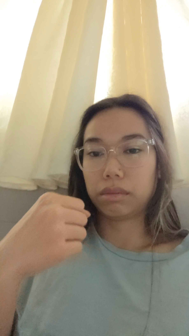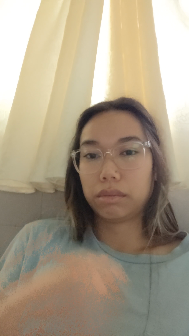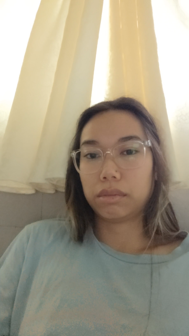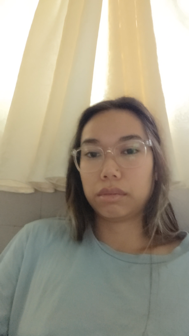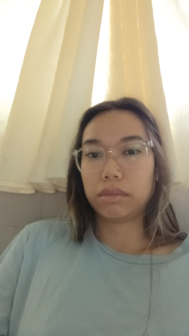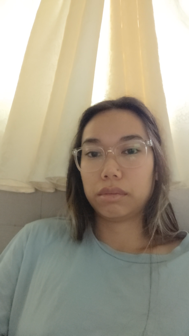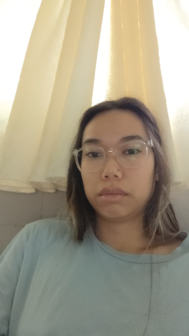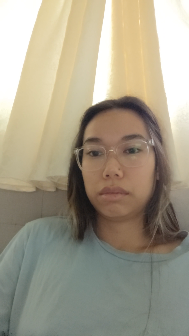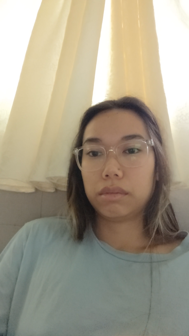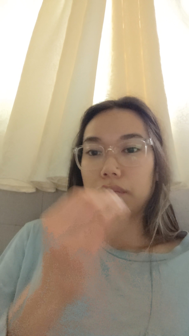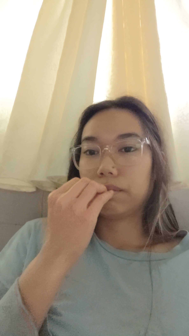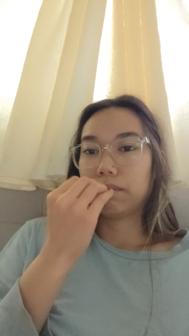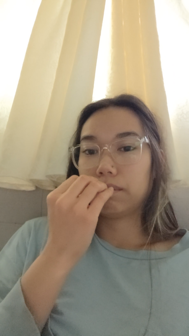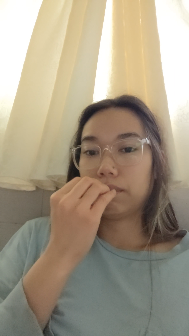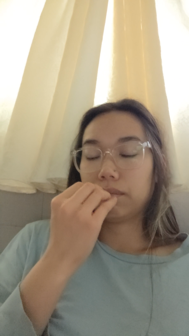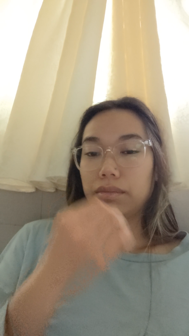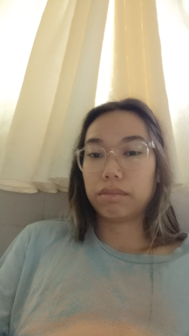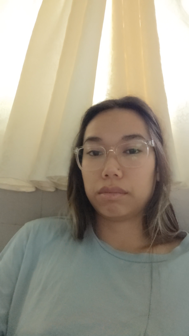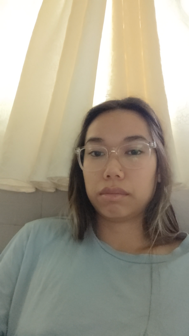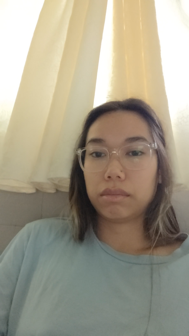eat